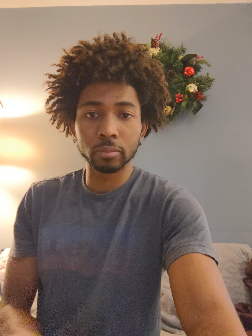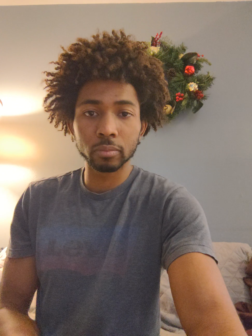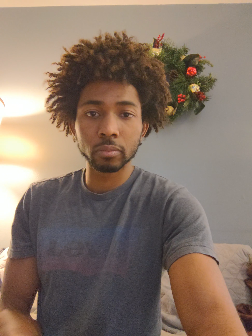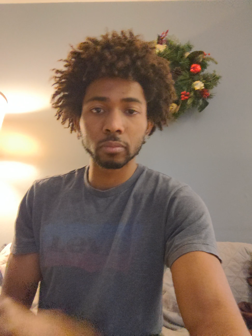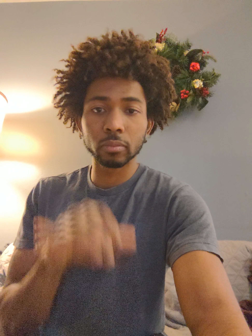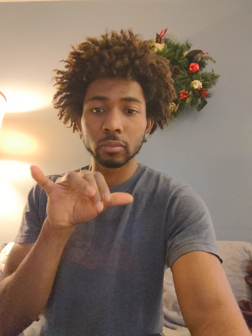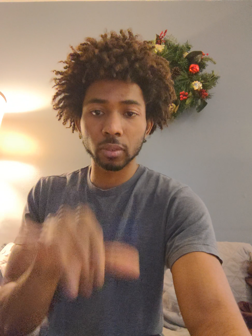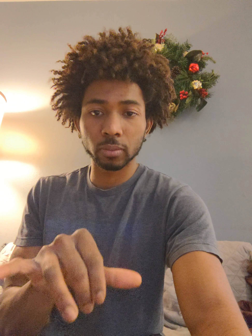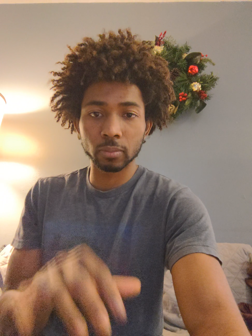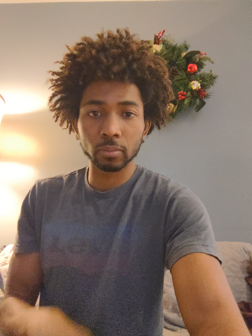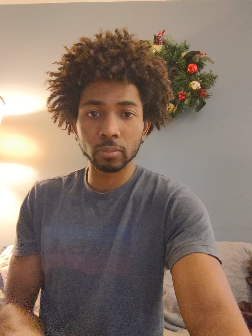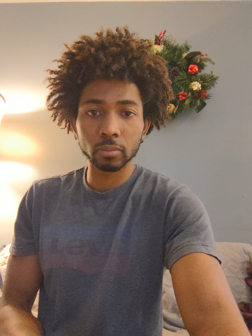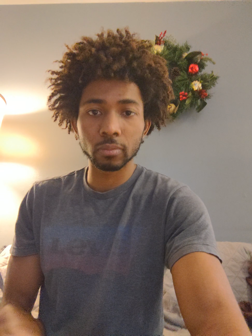stay